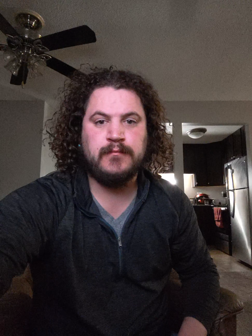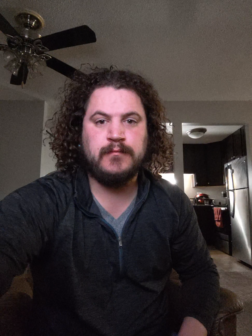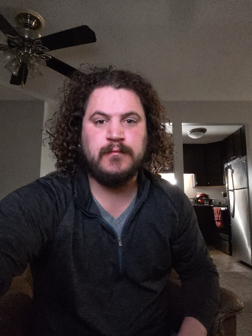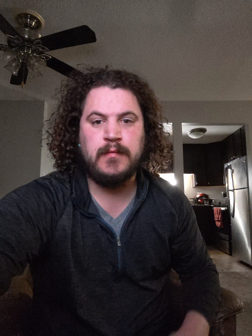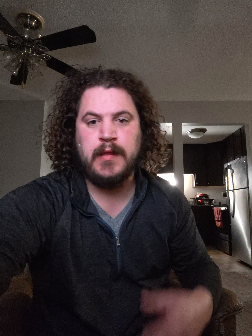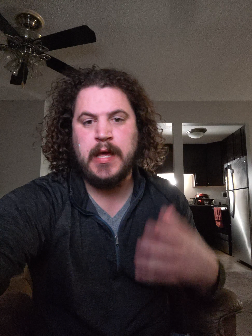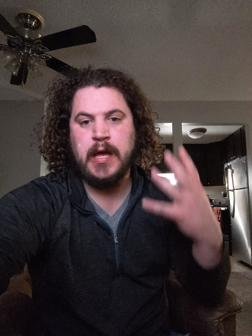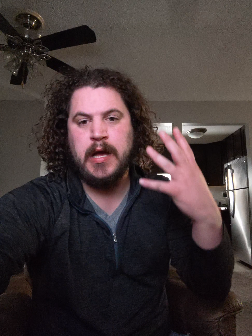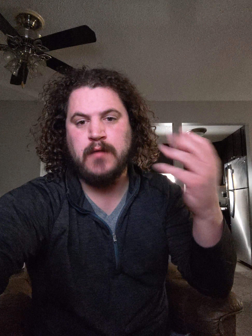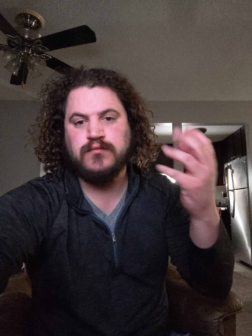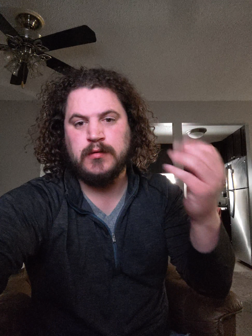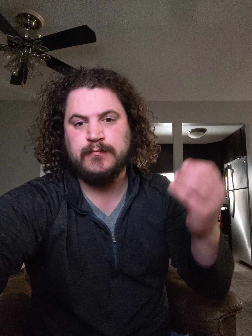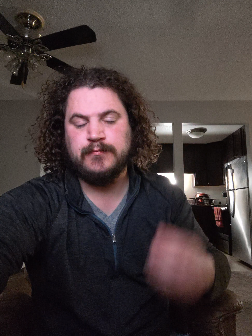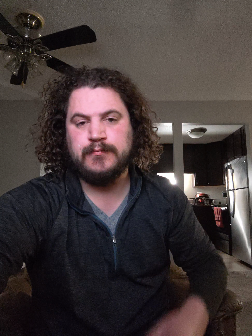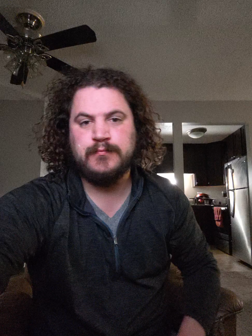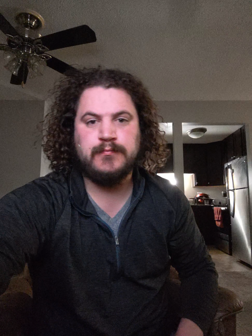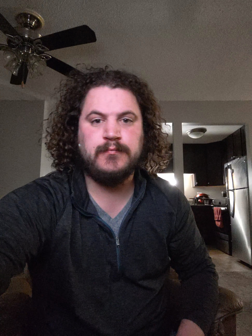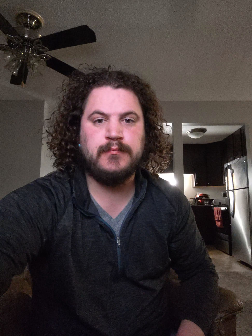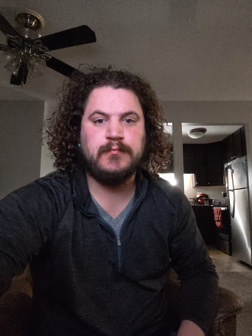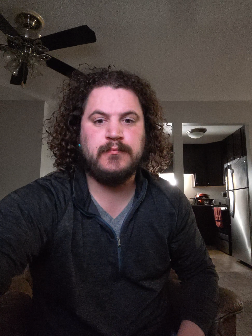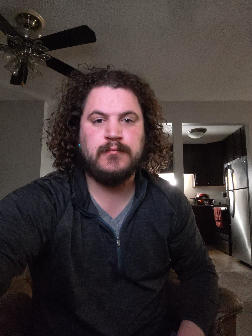outside